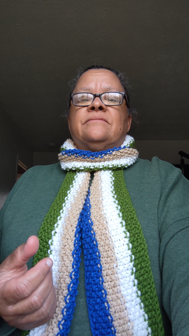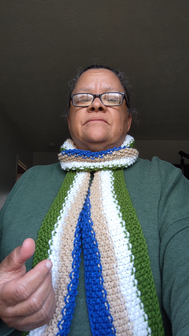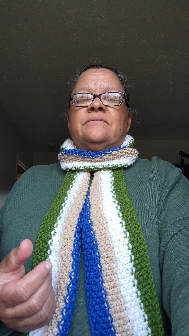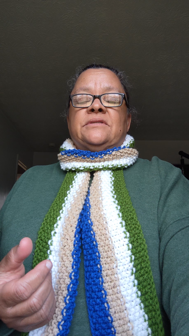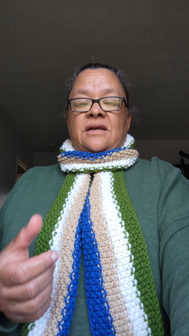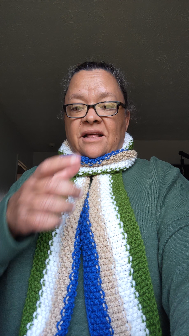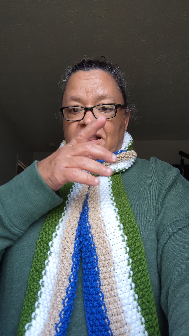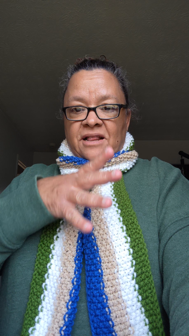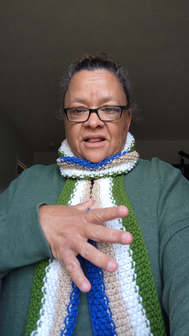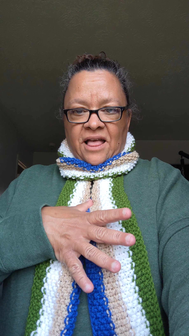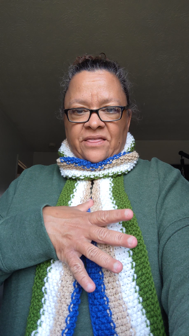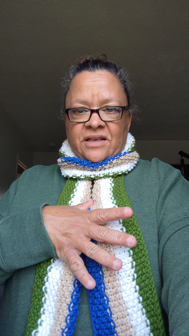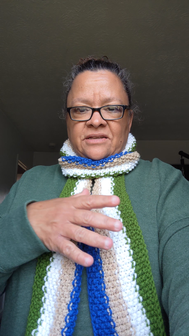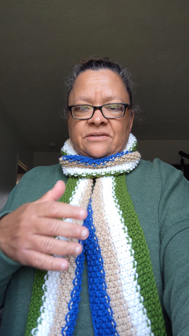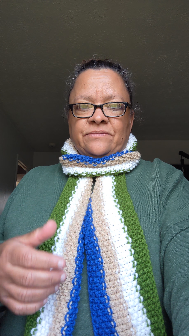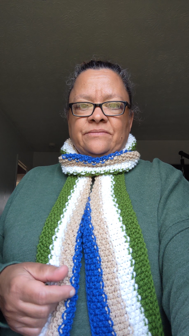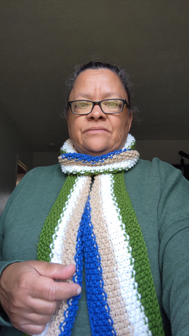lady